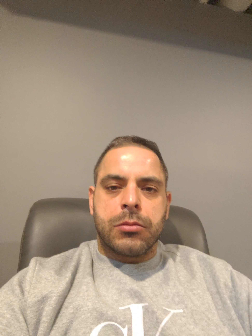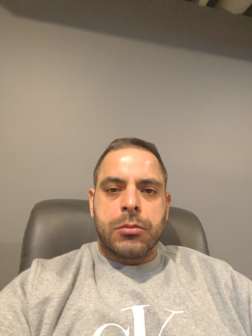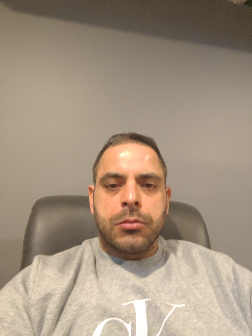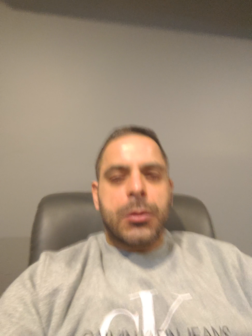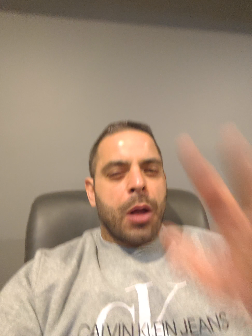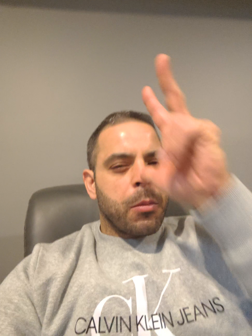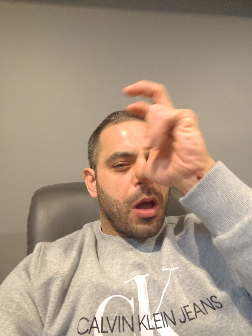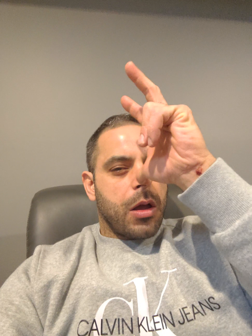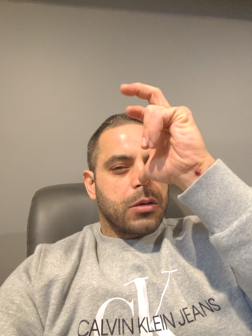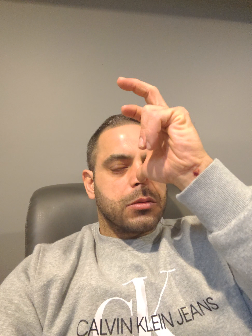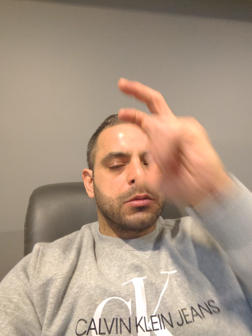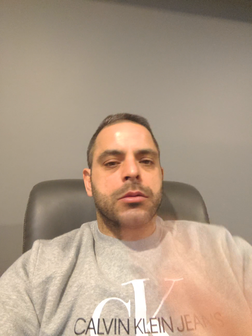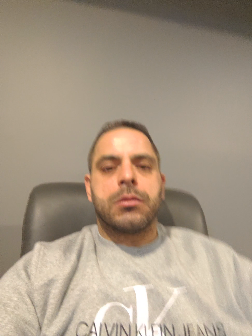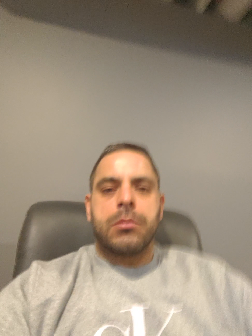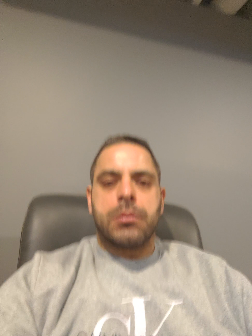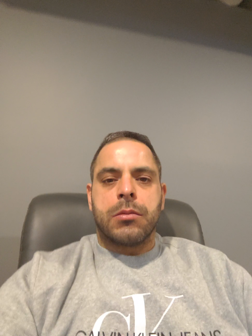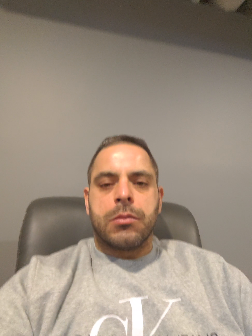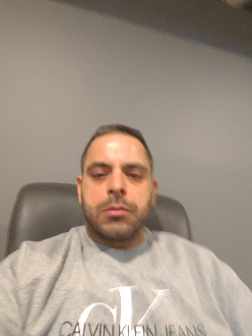bug